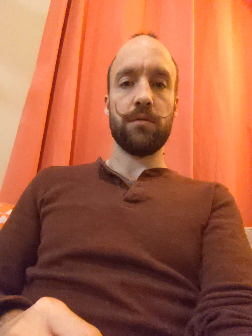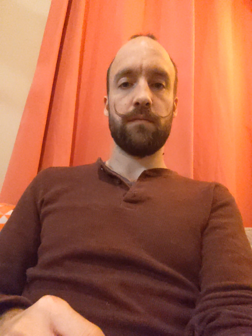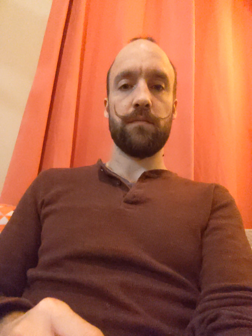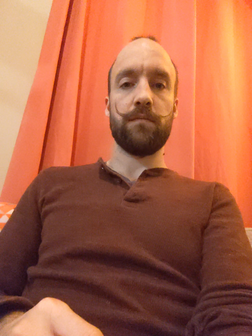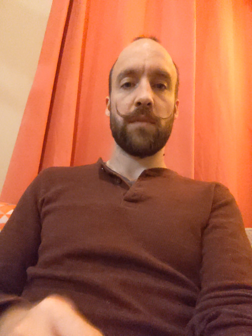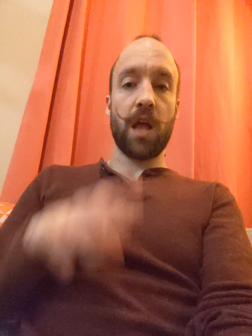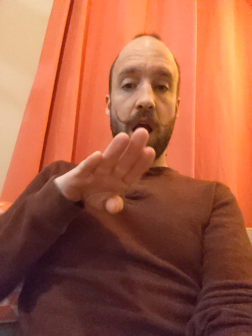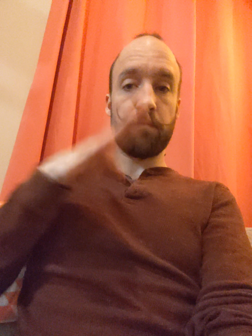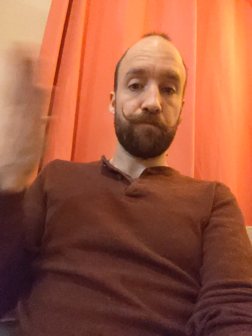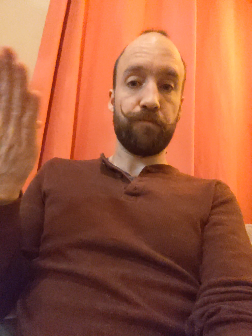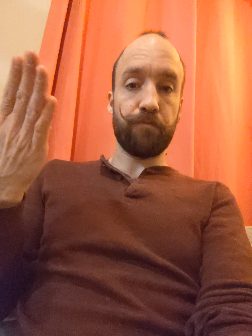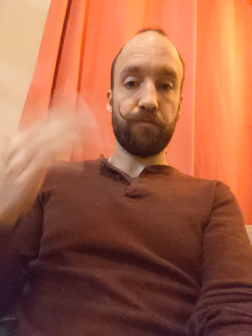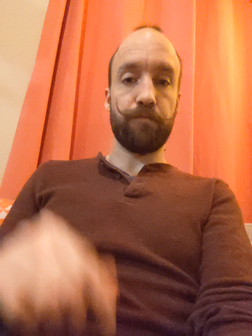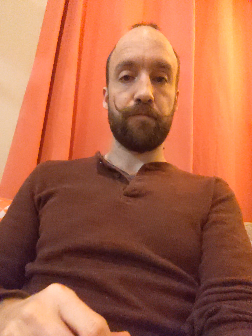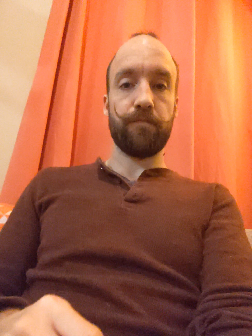open